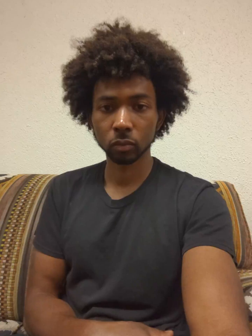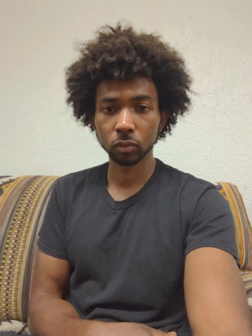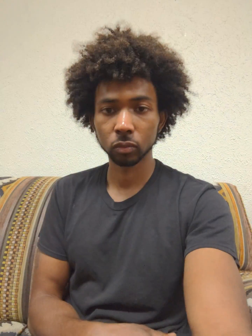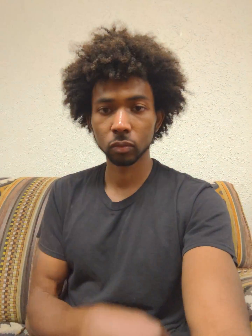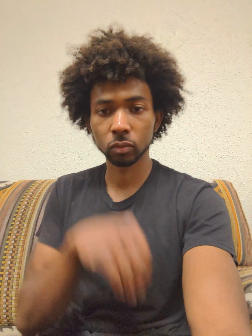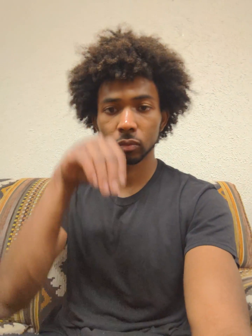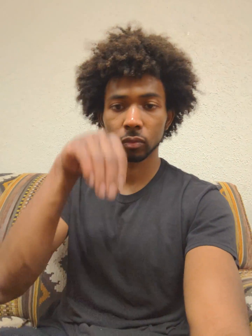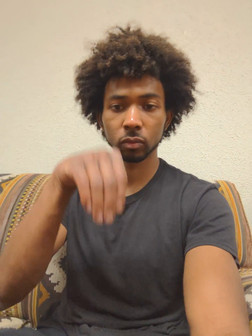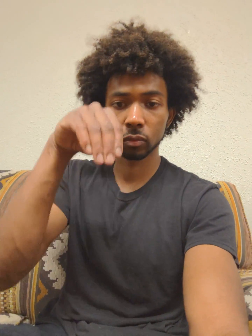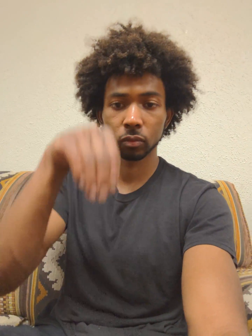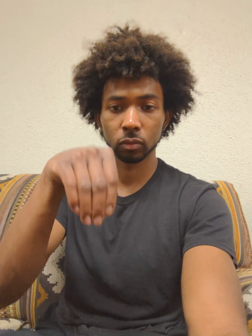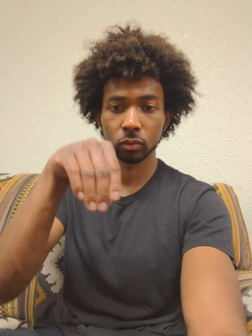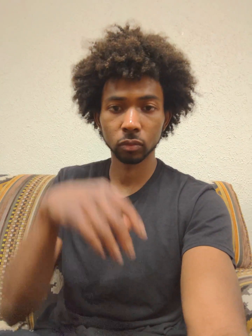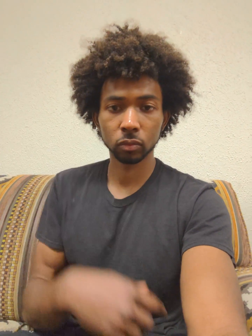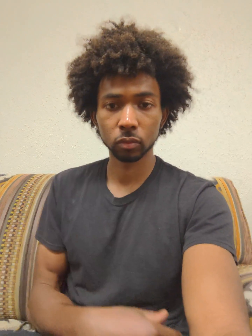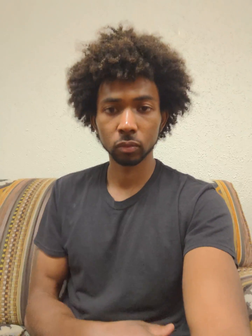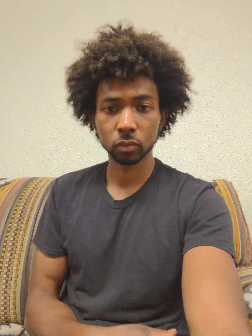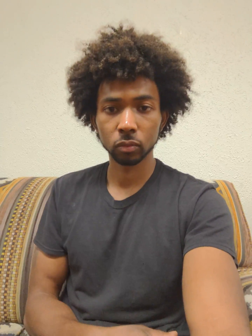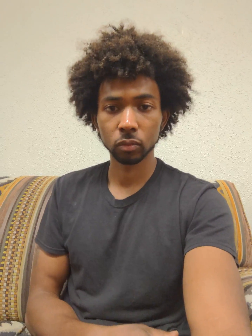inside